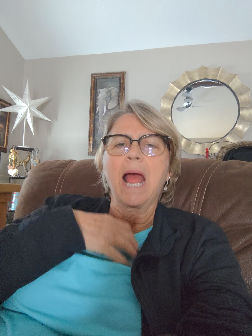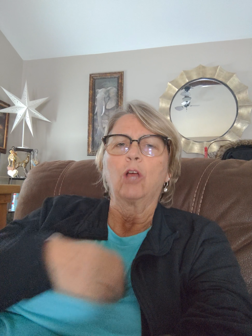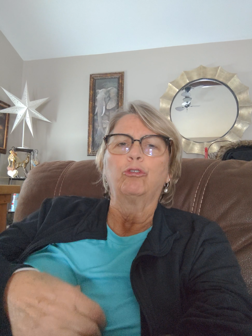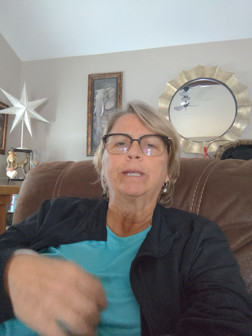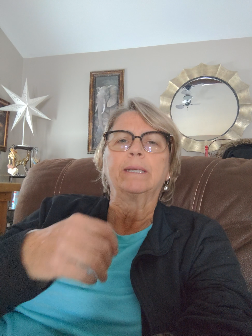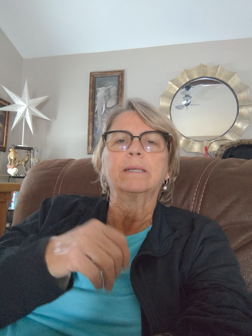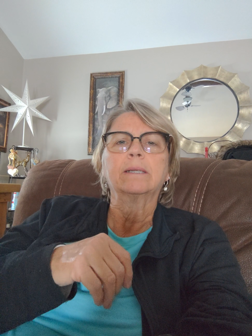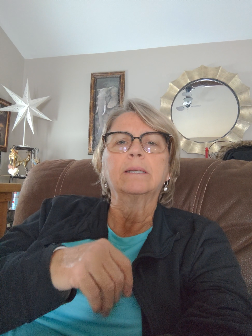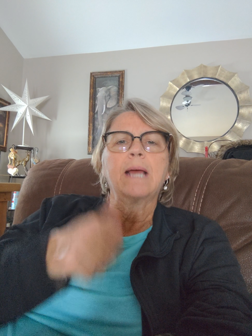hungry